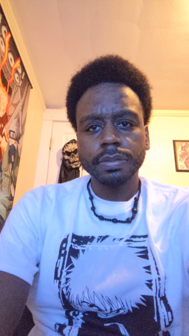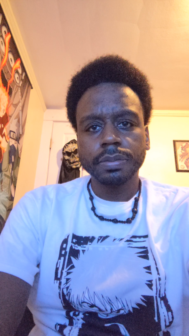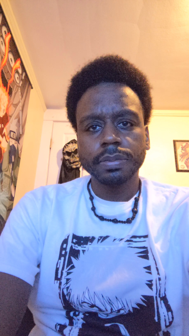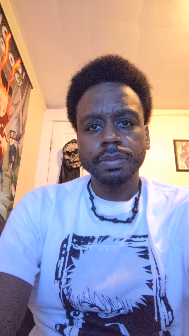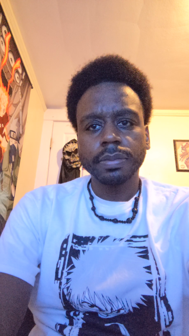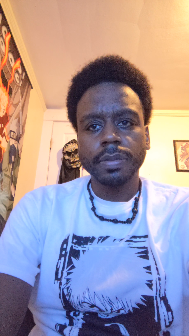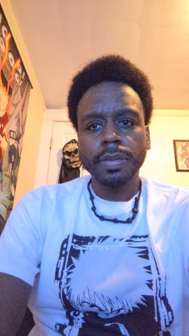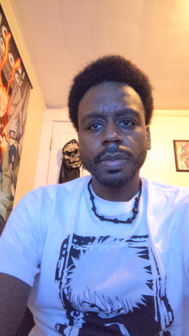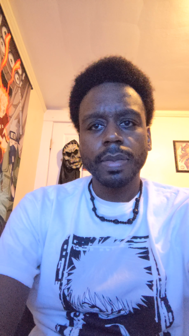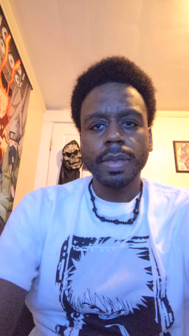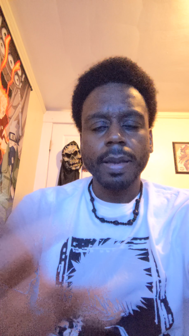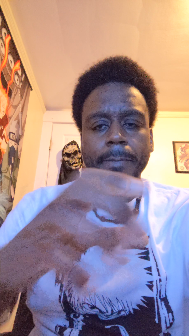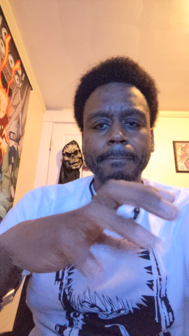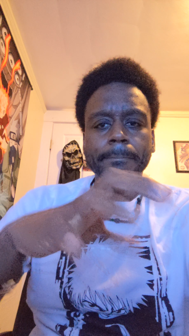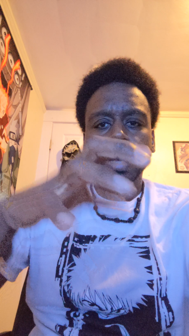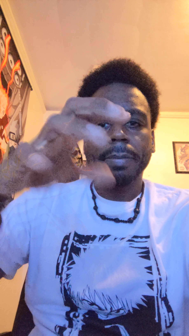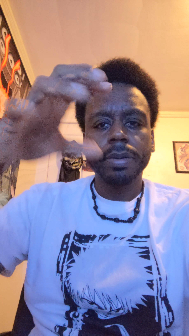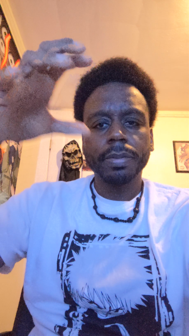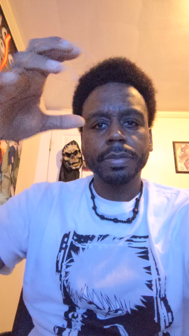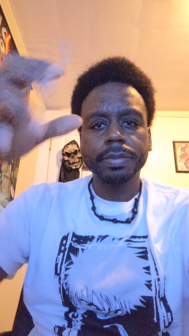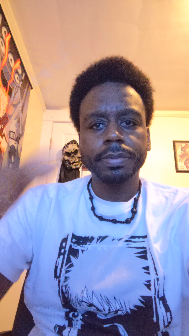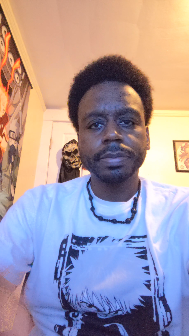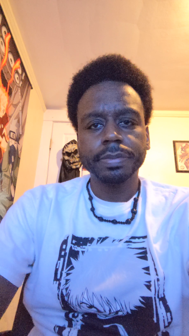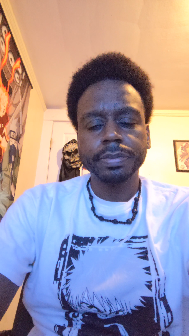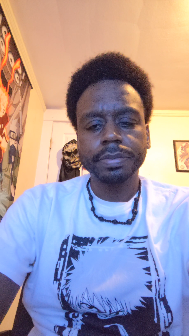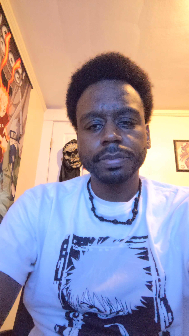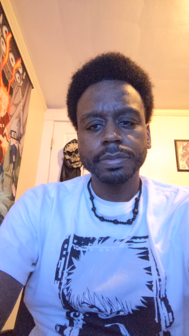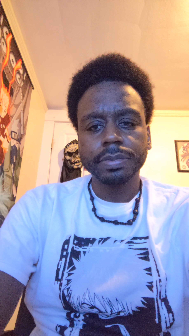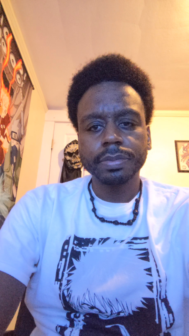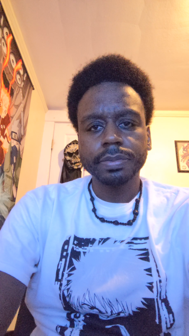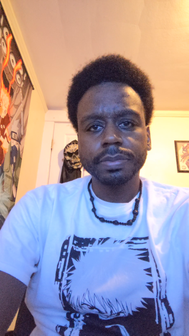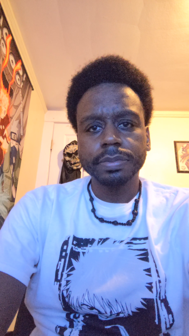bubbles